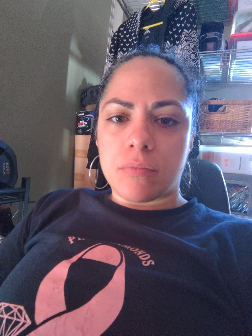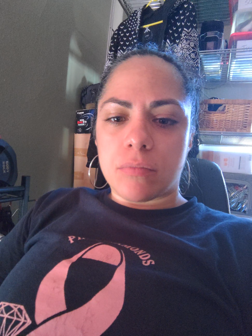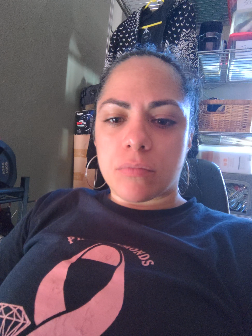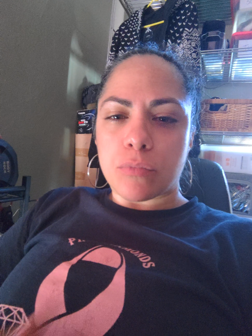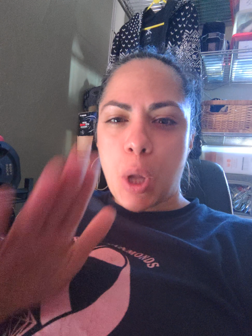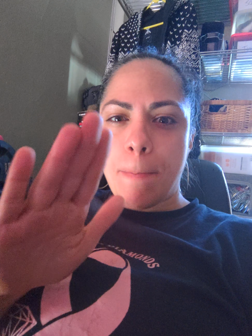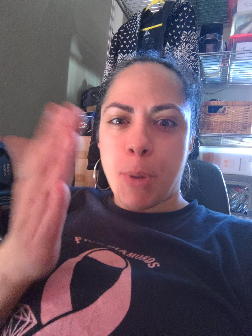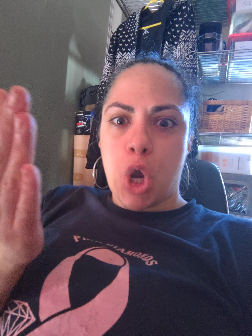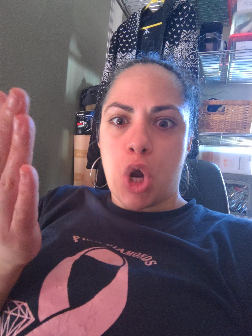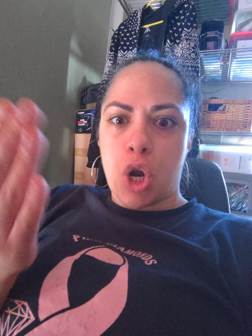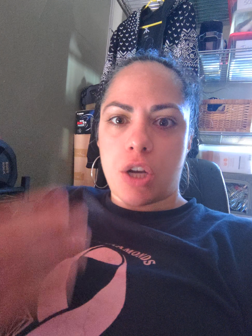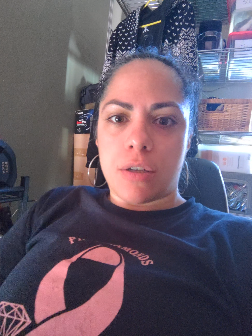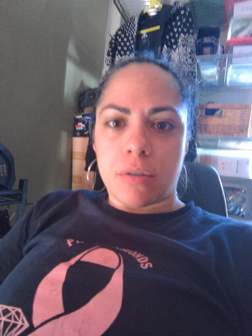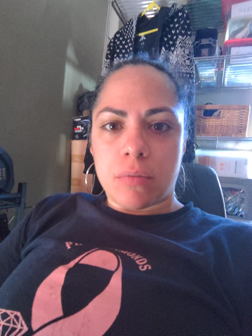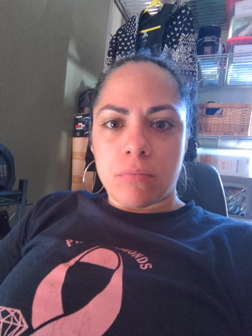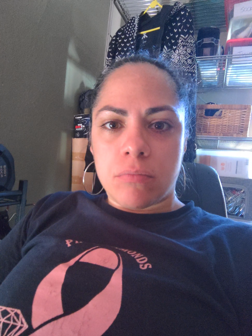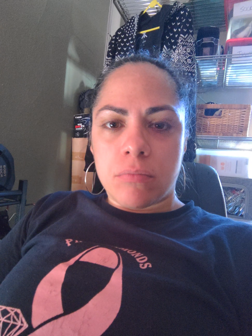book